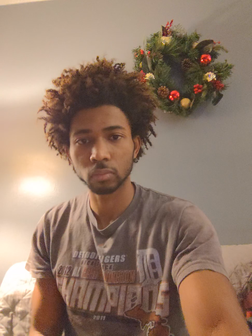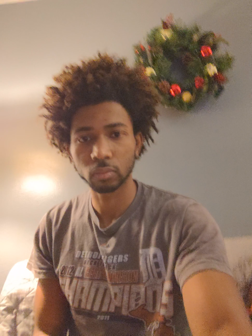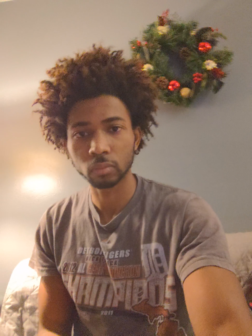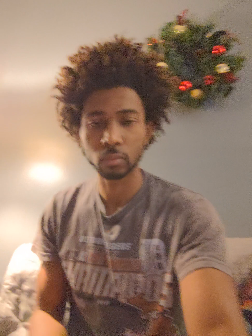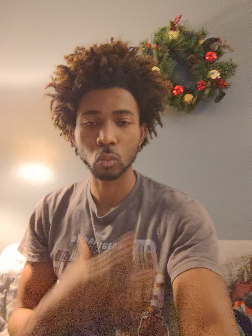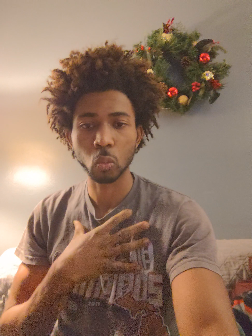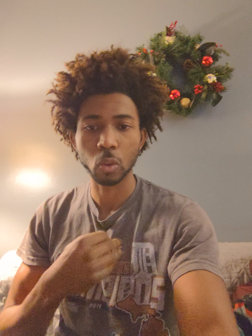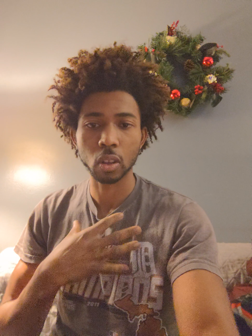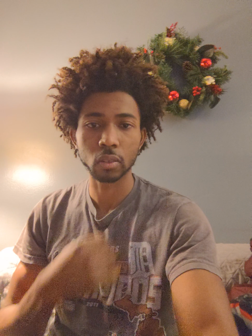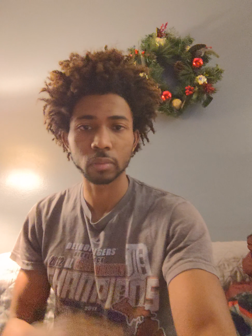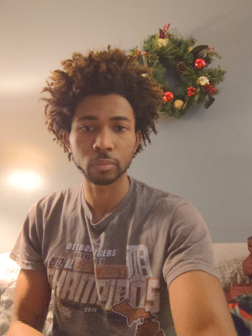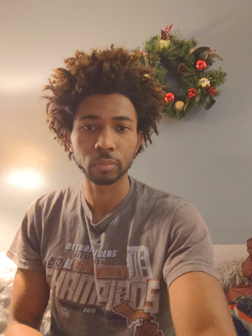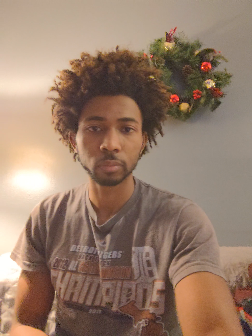white